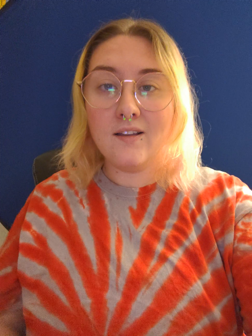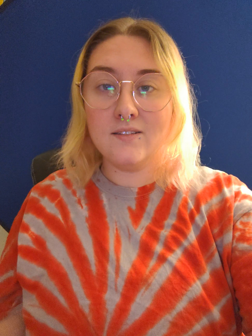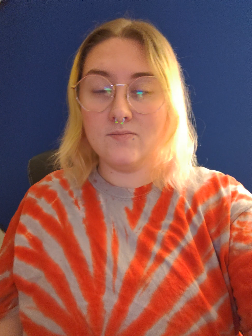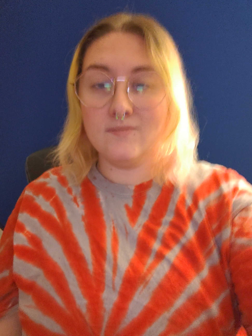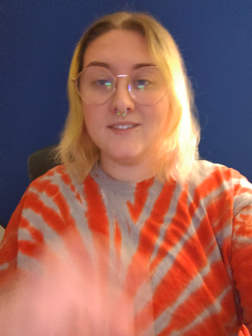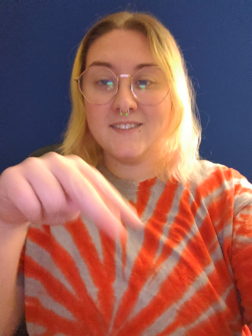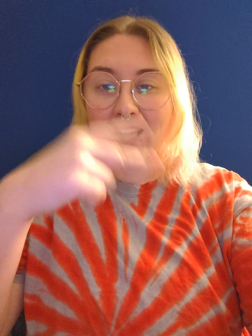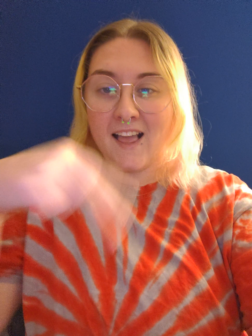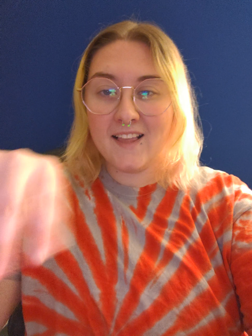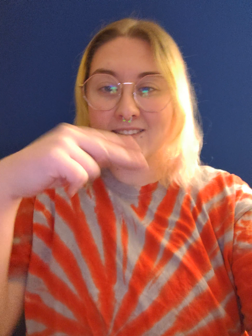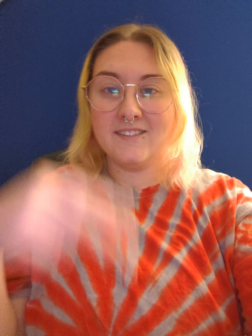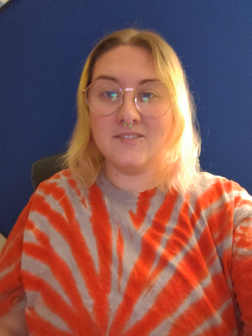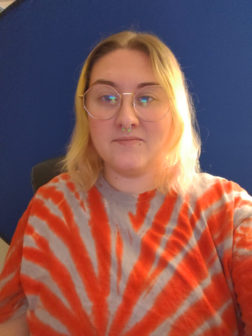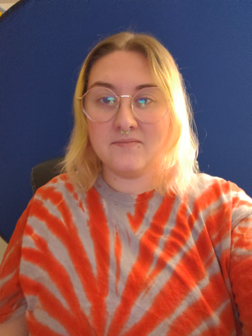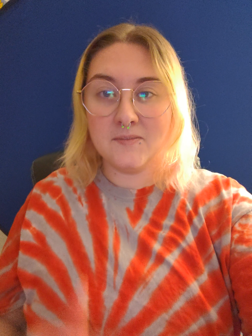dance